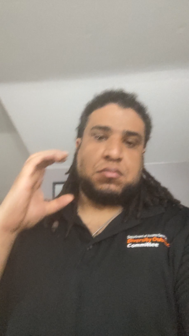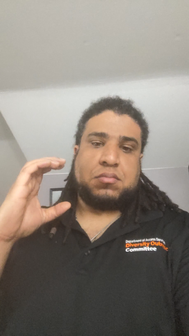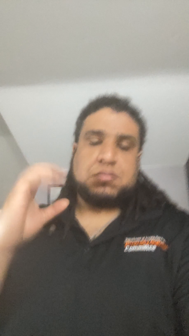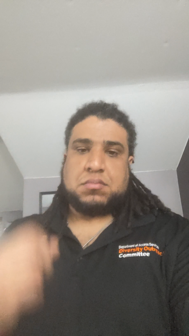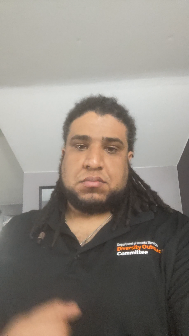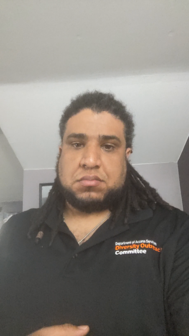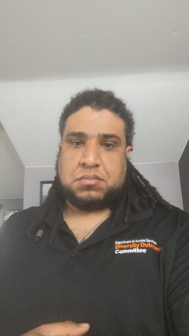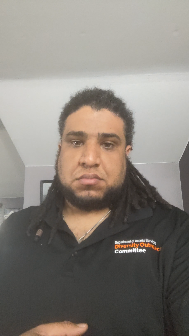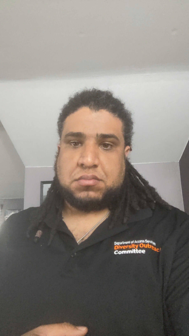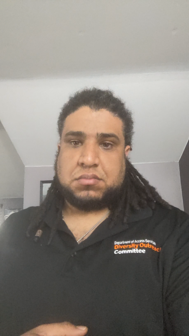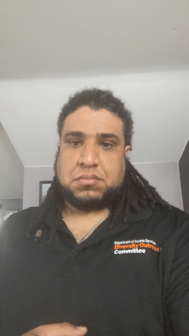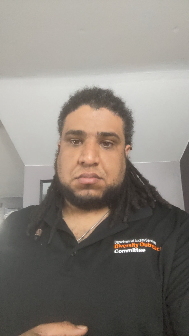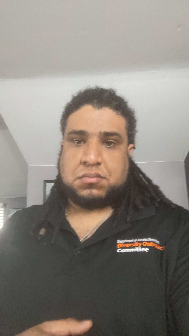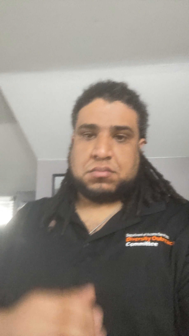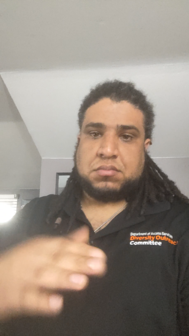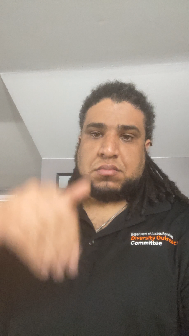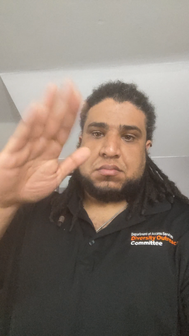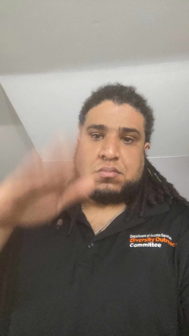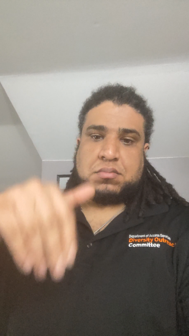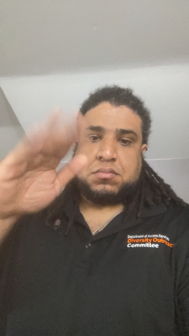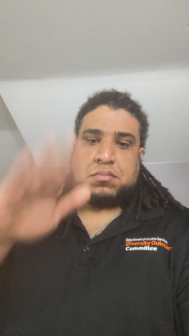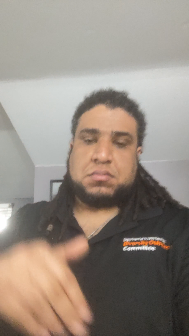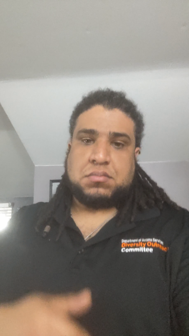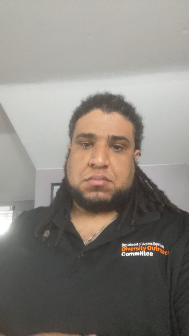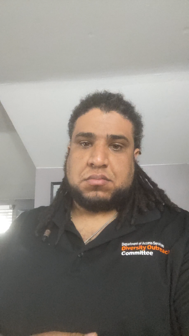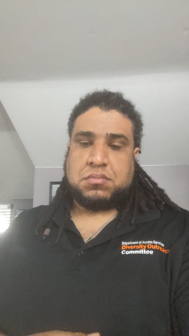paint